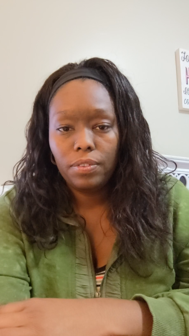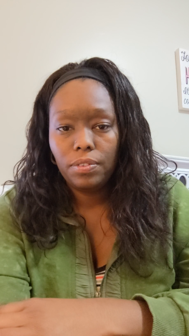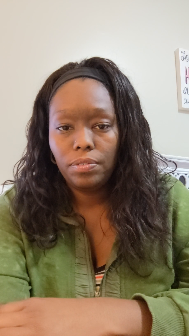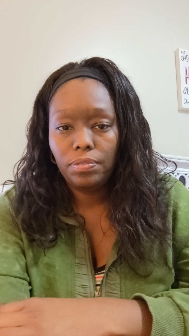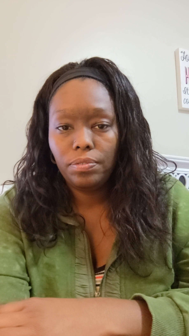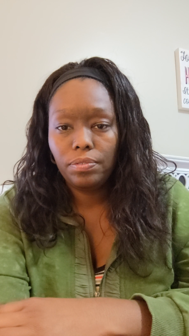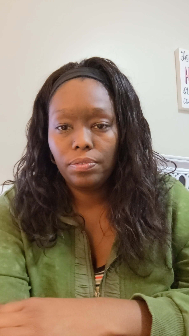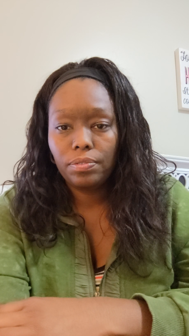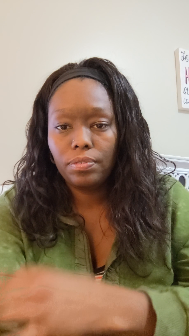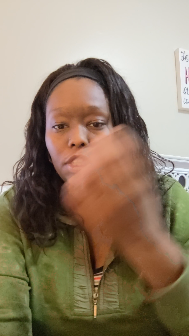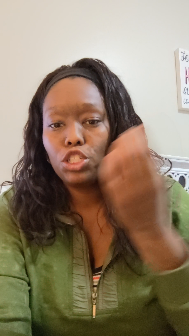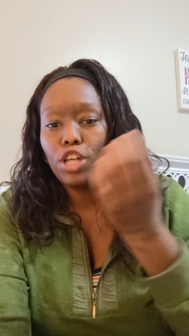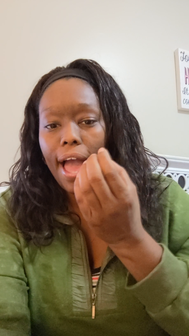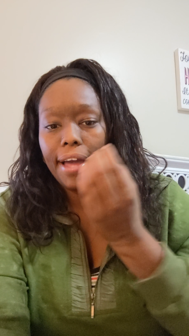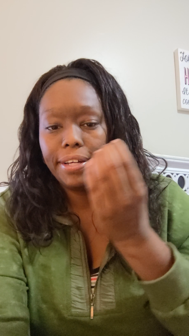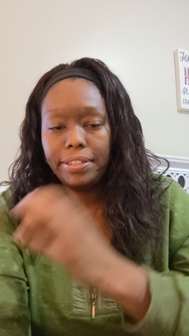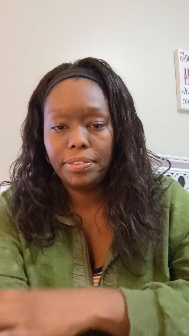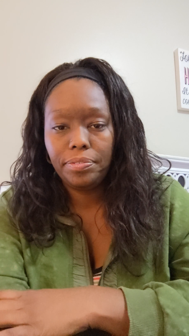shake